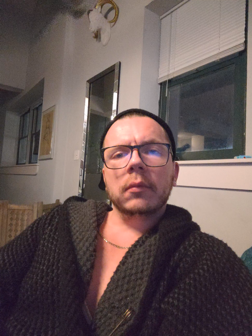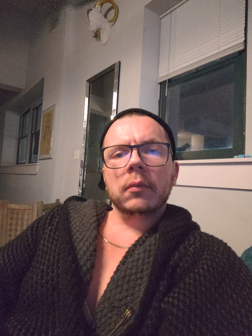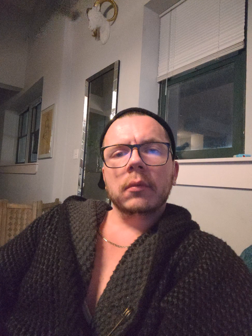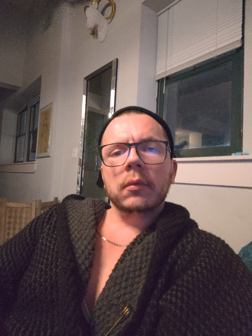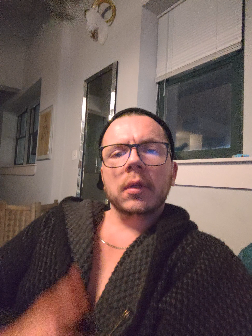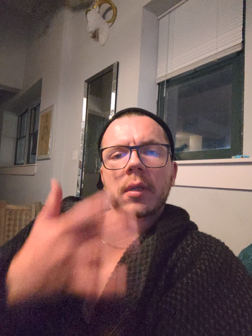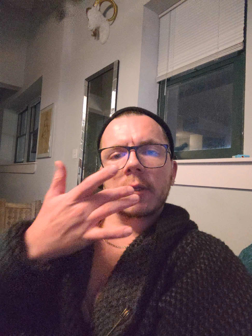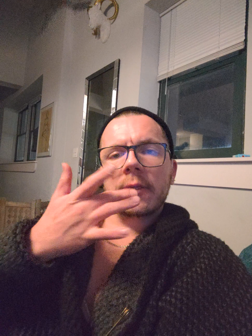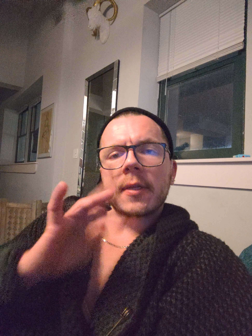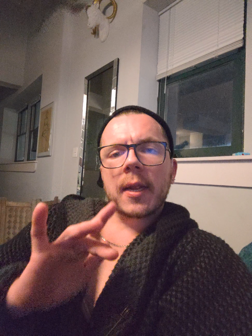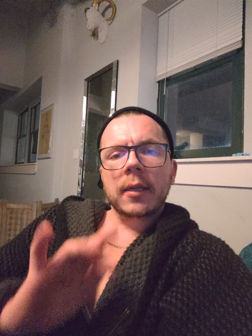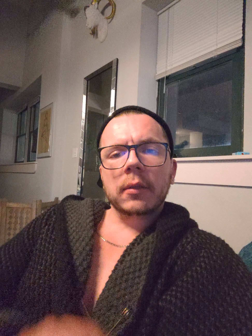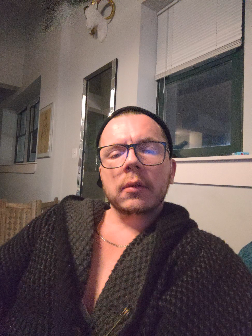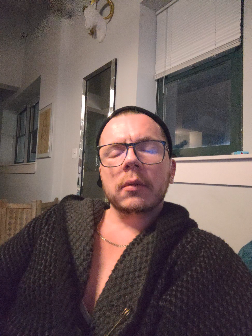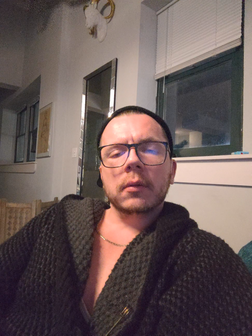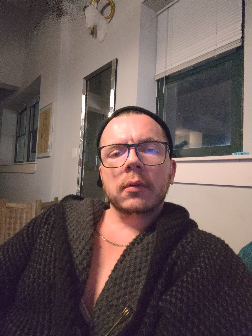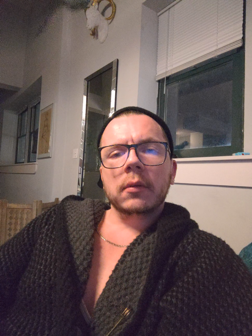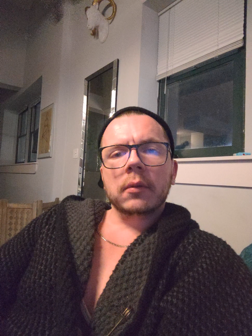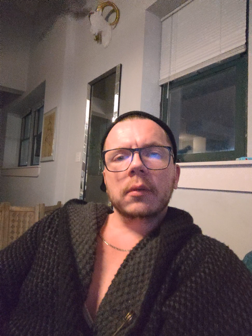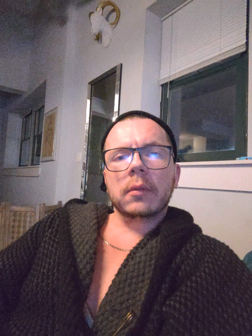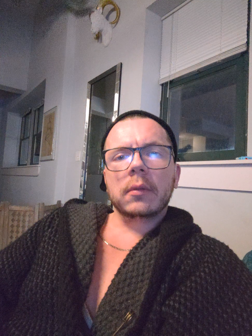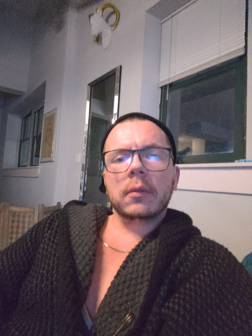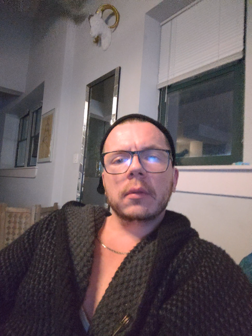taste